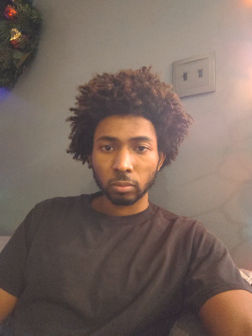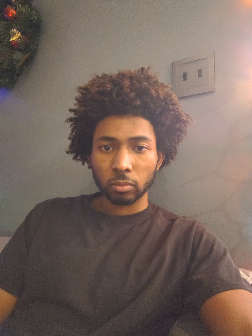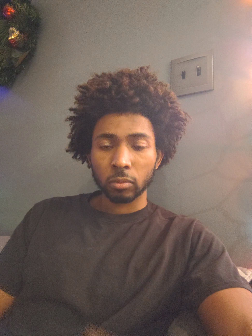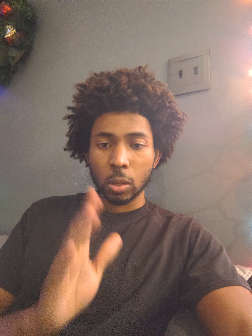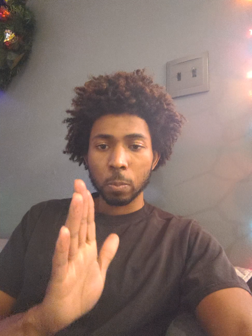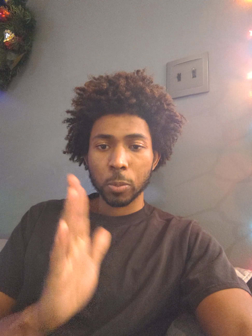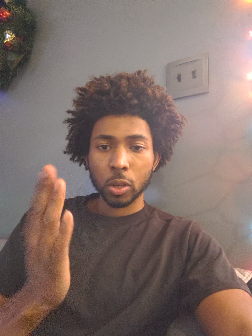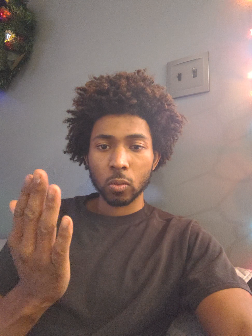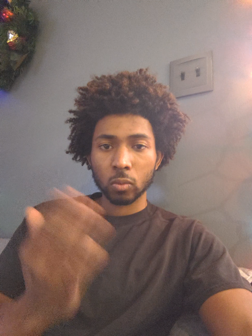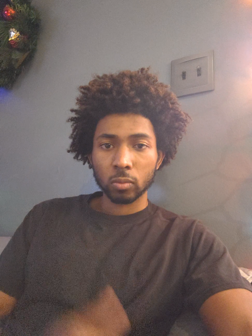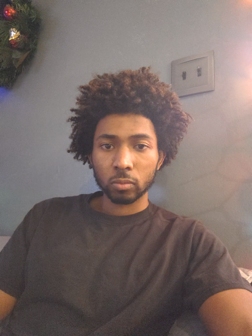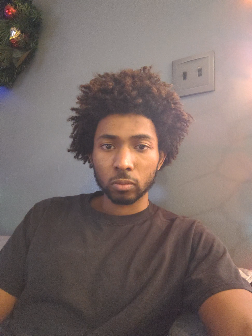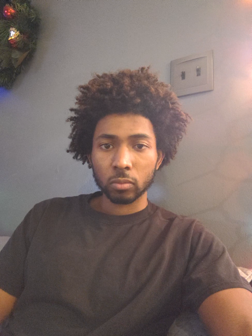book